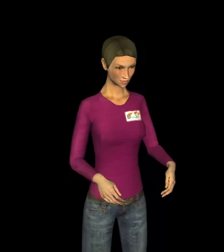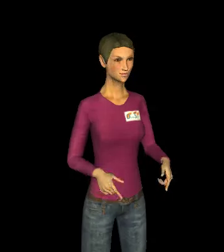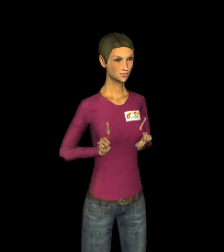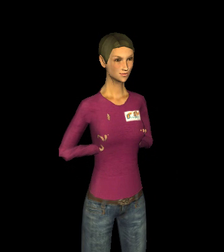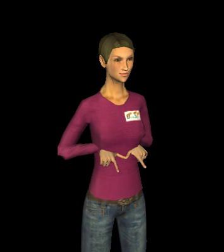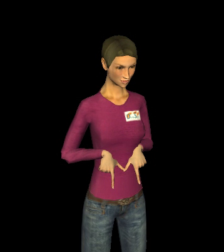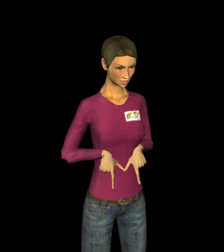مدرسة